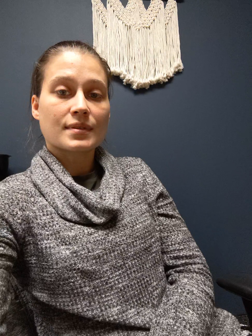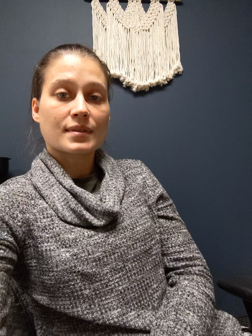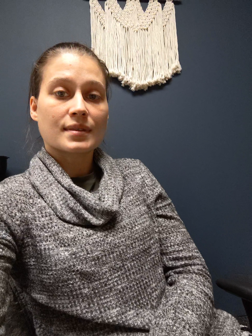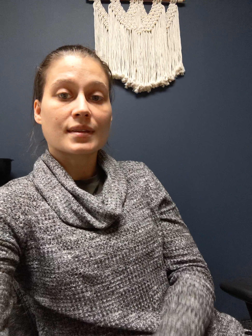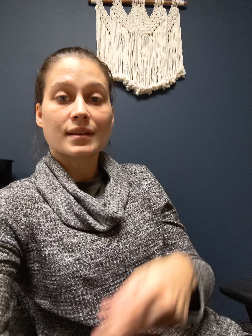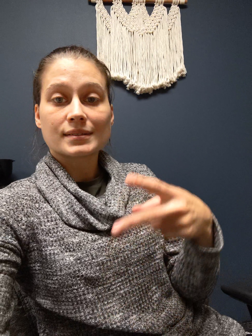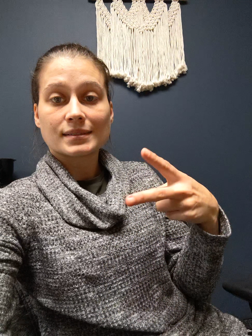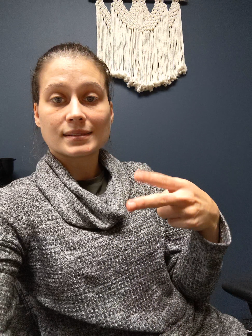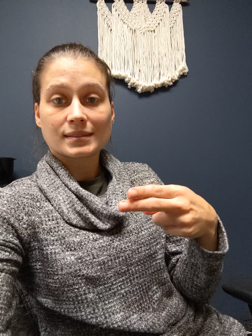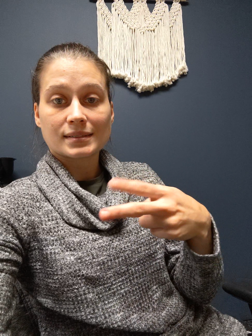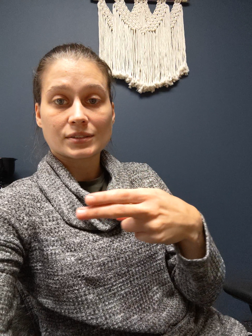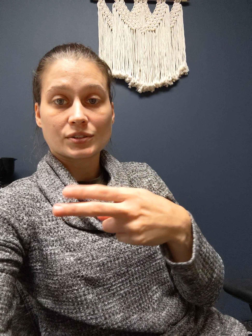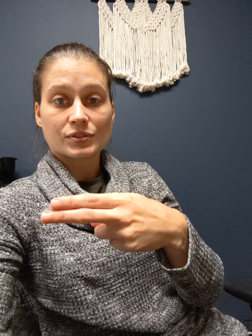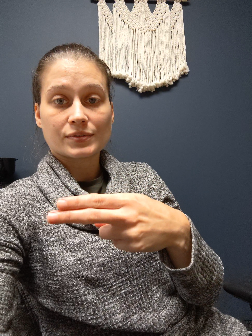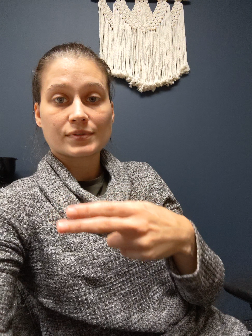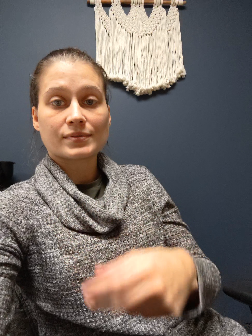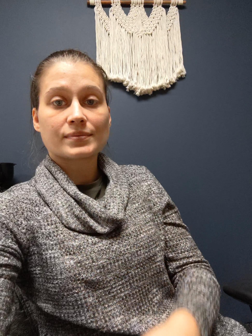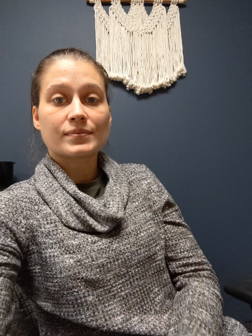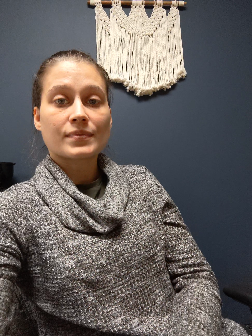scissors